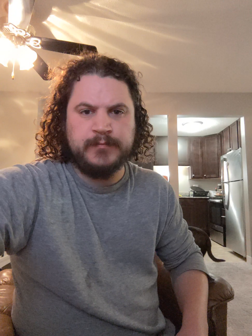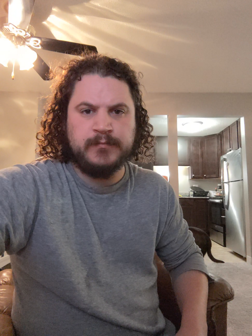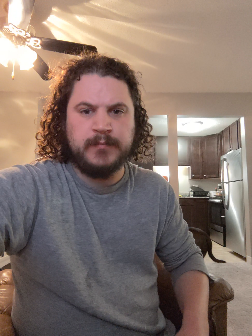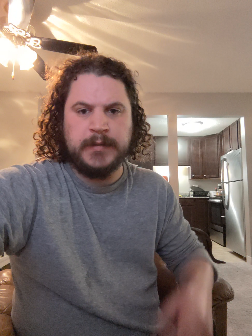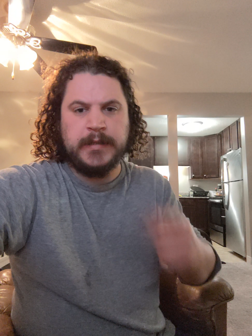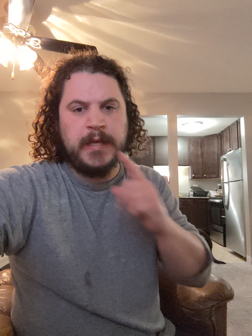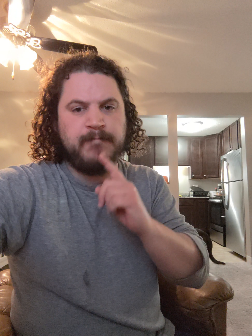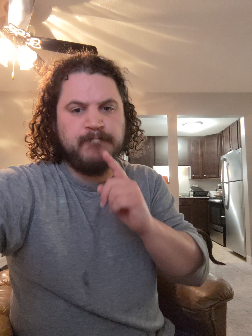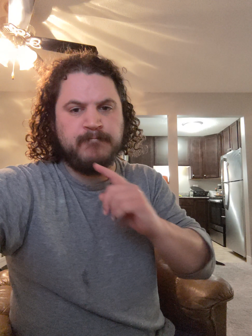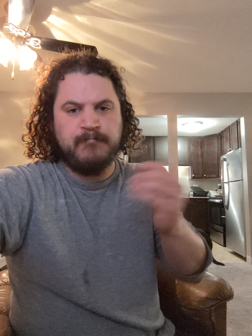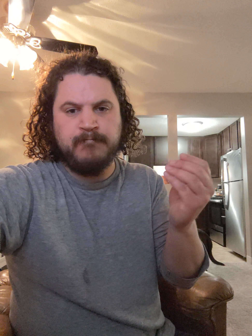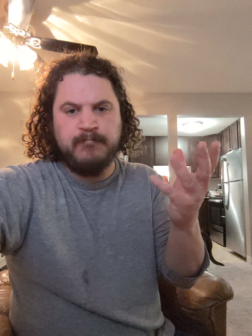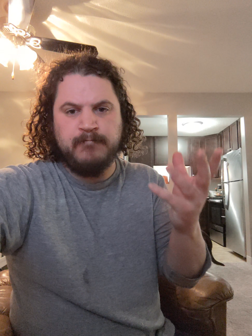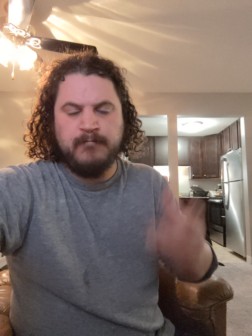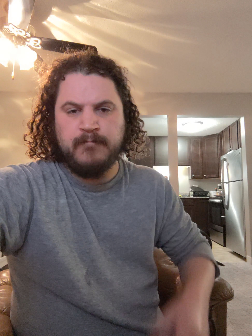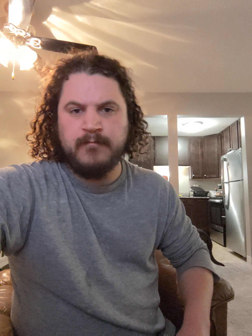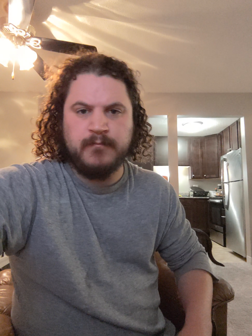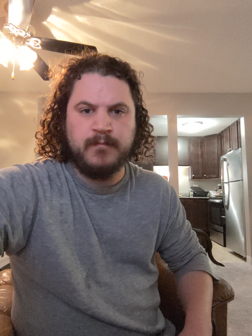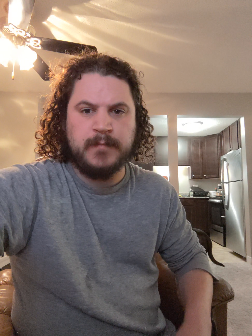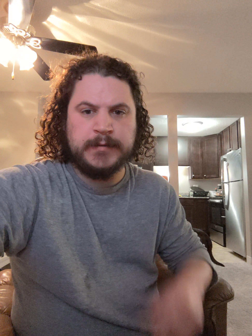lamp